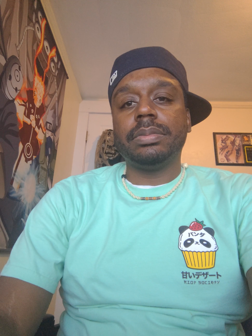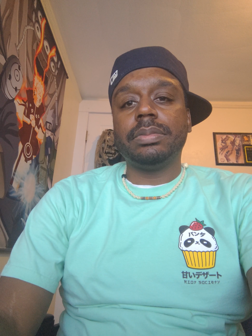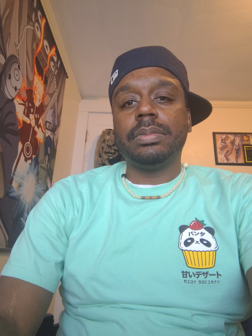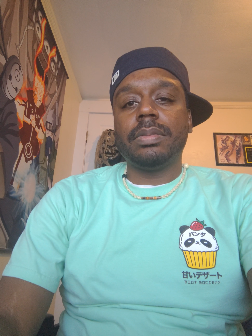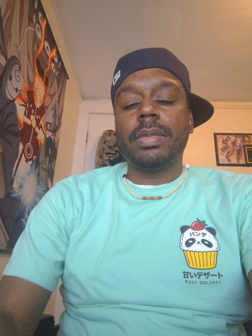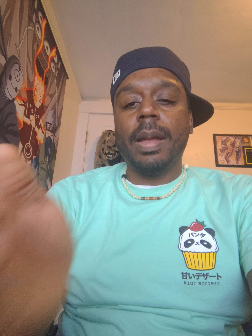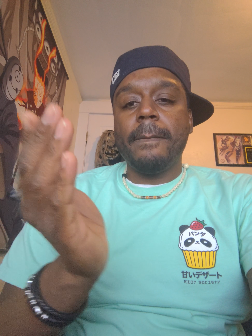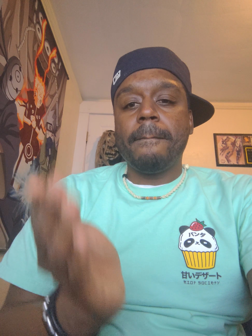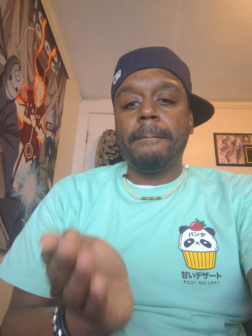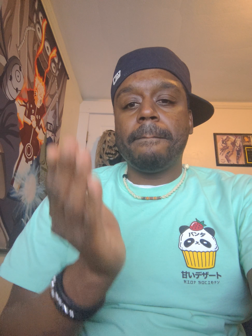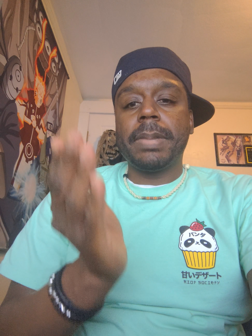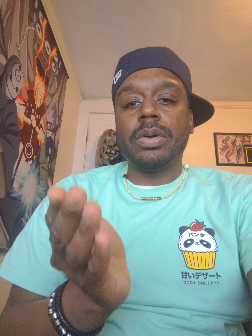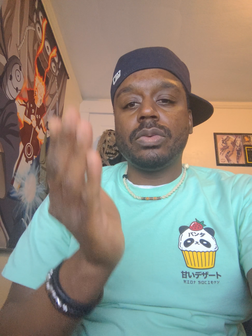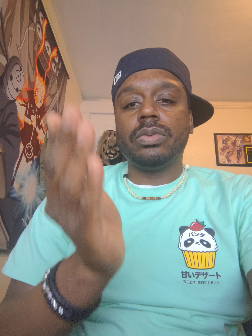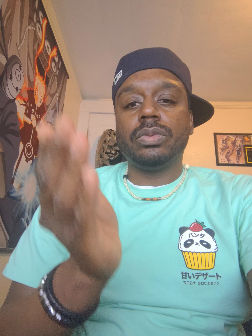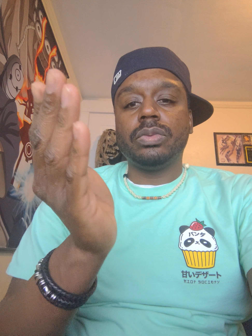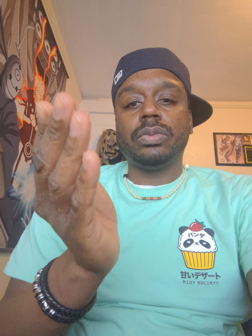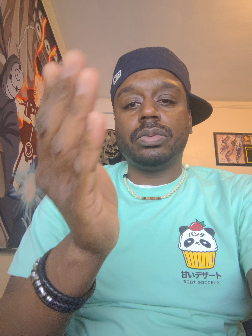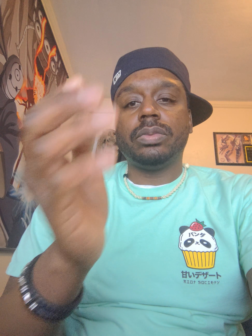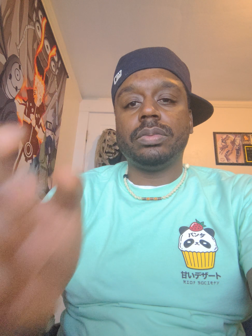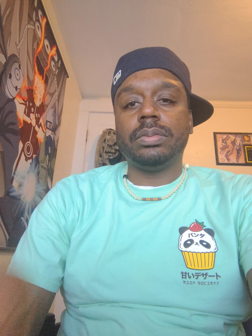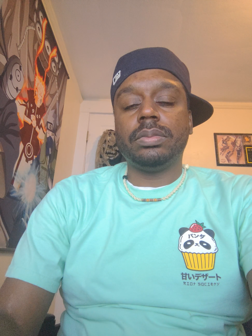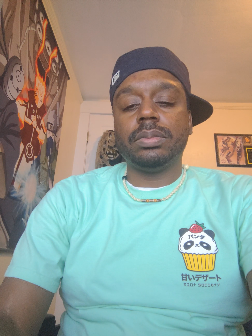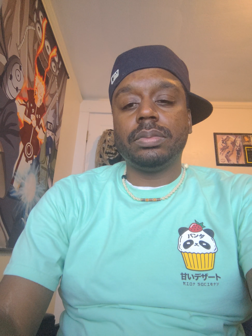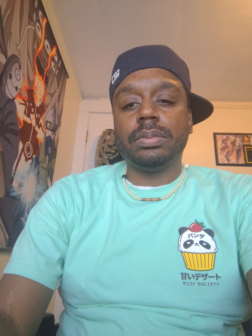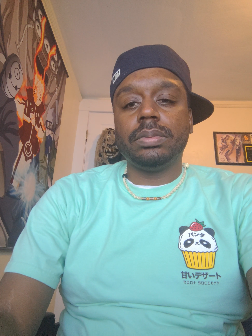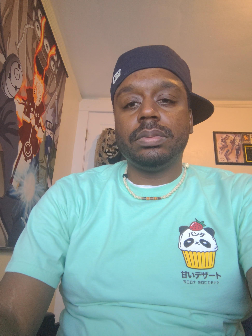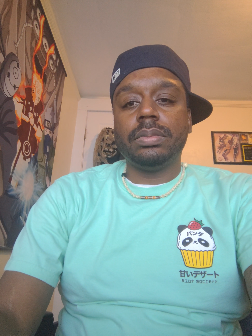boat